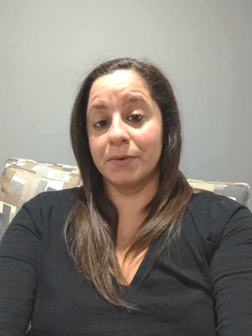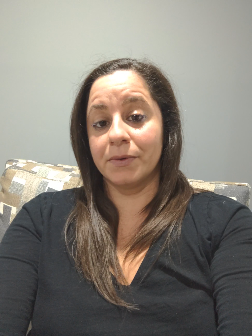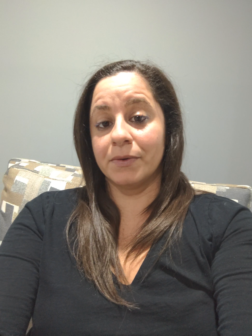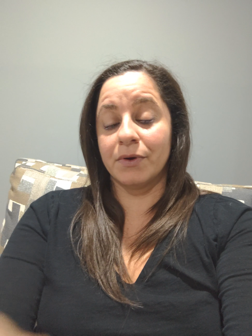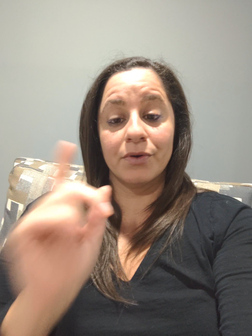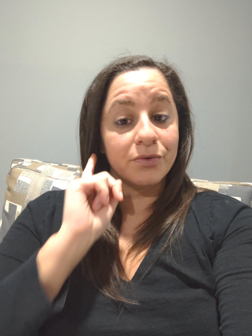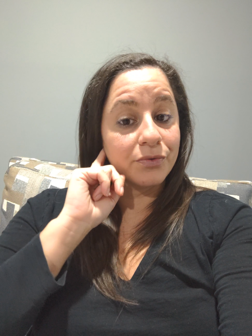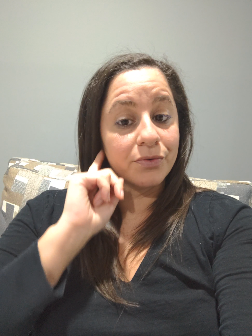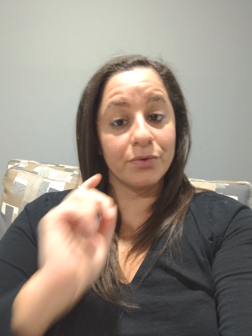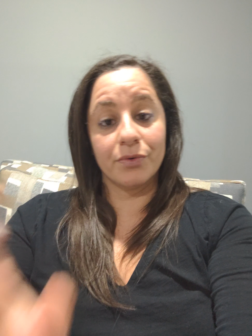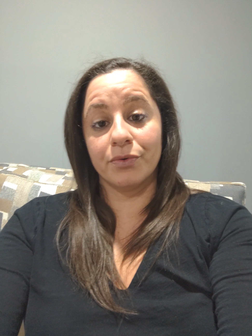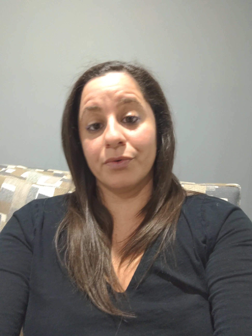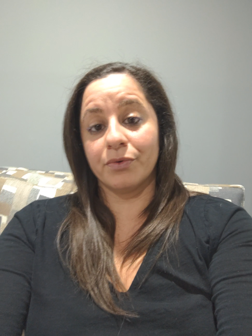ear